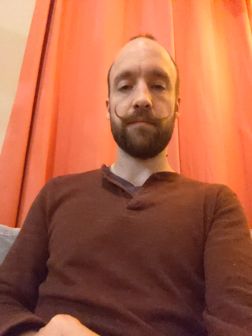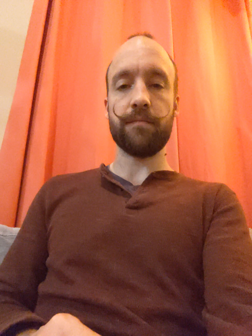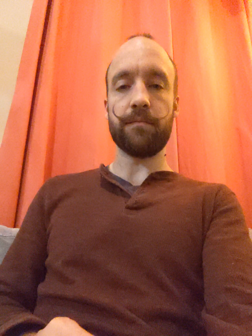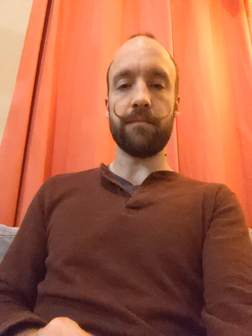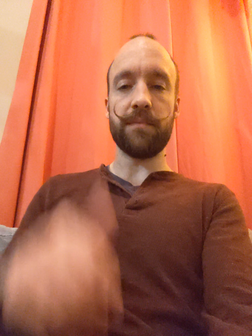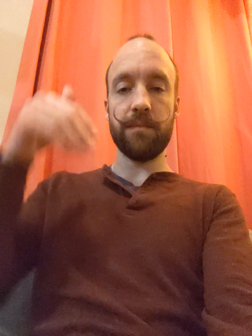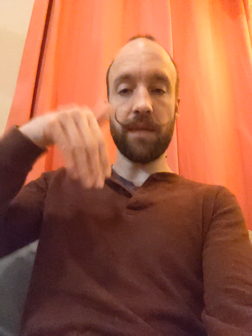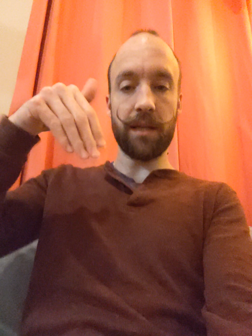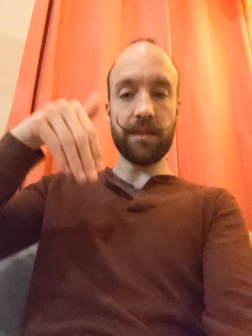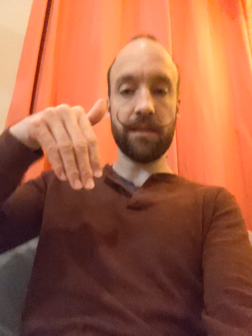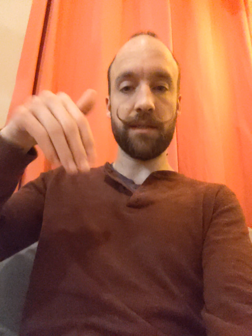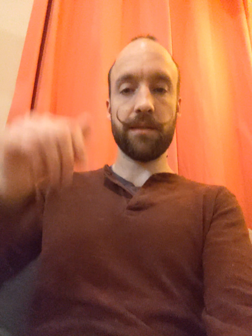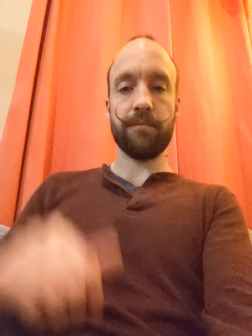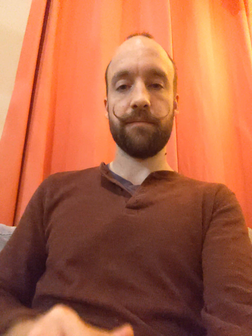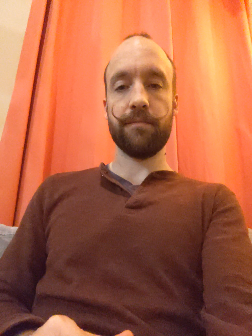night